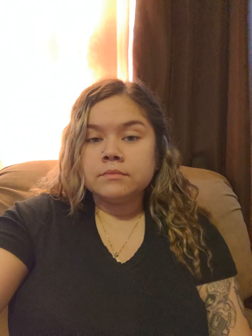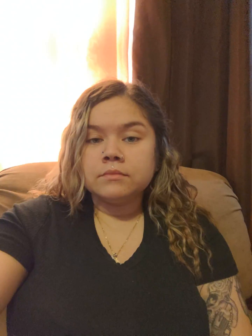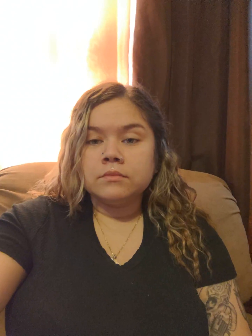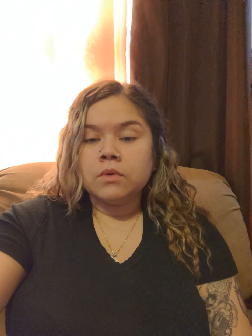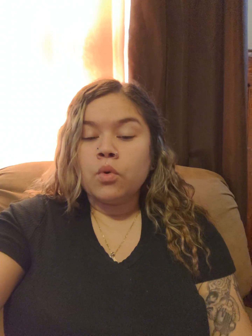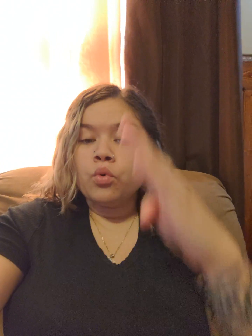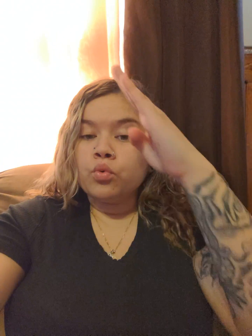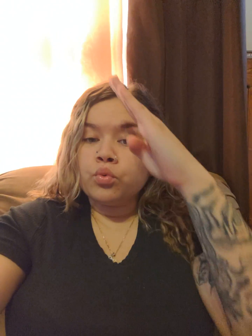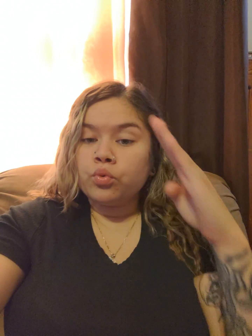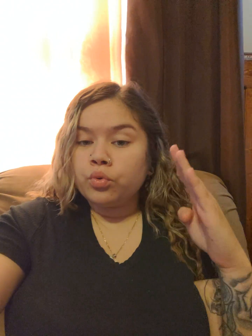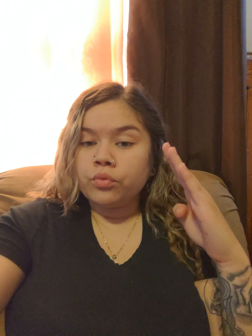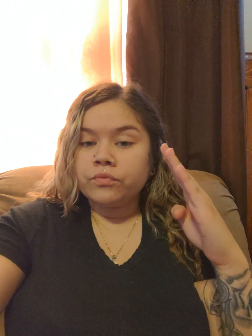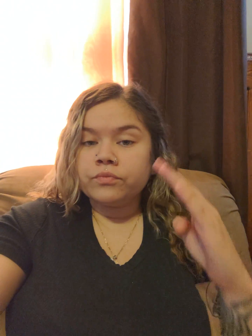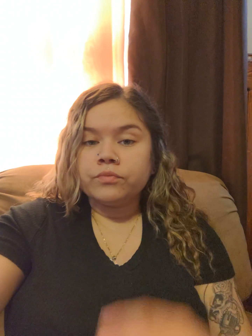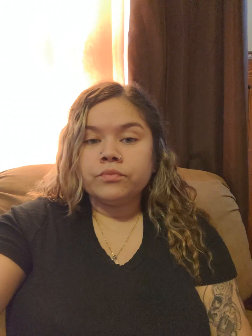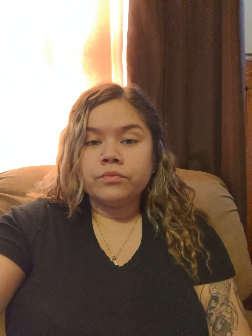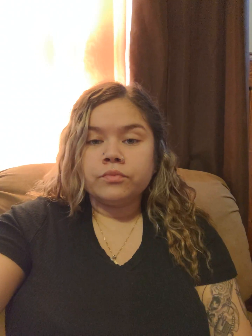roof